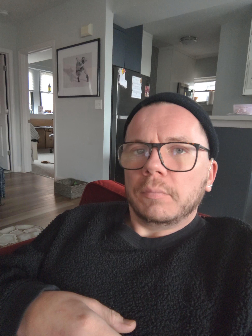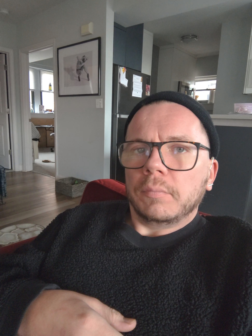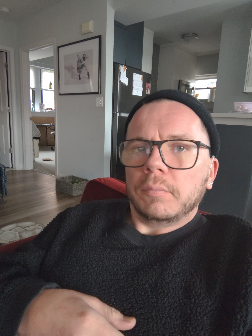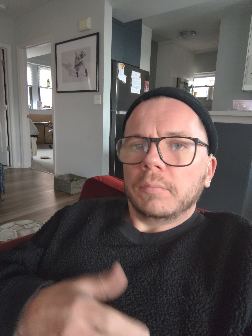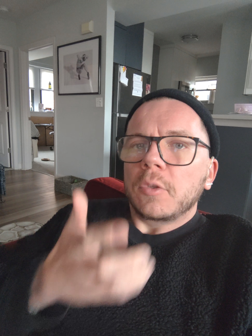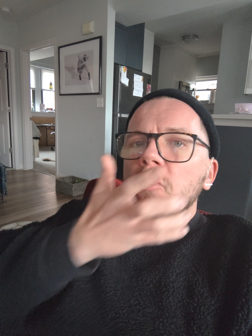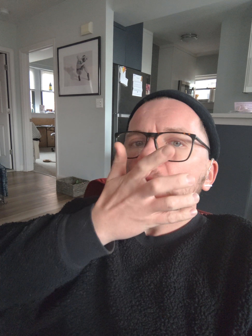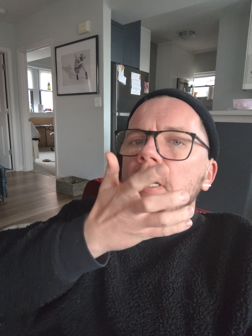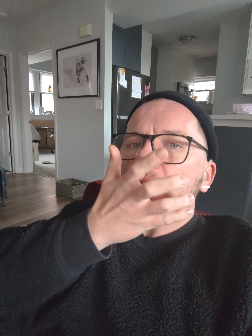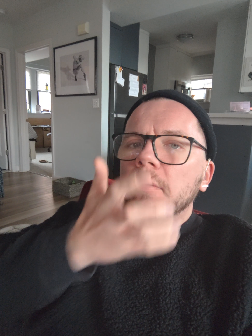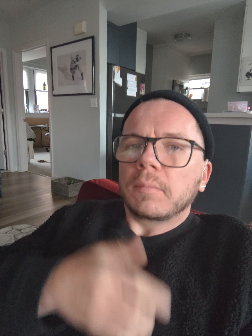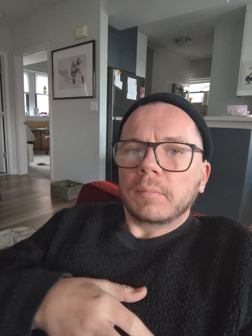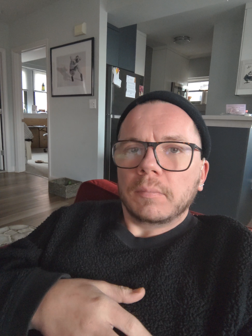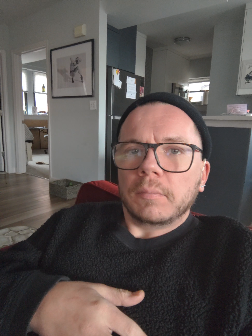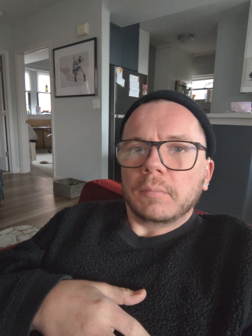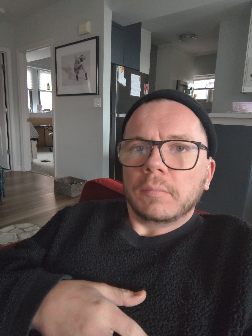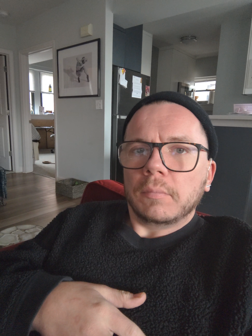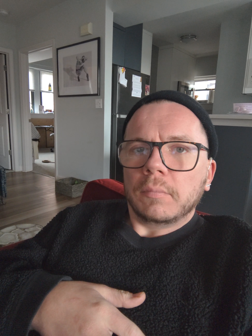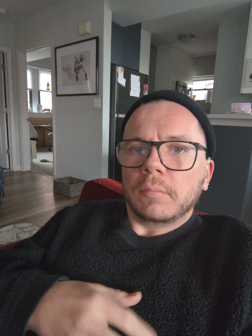grass